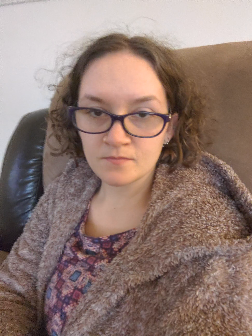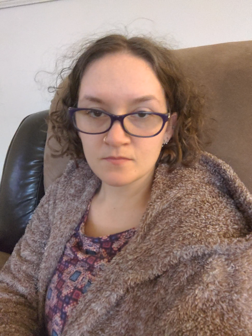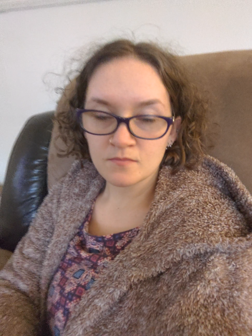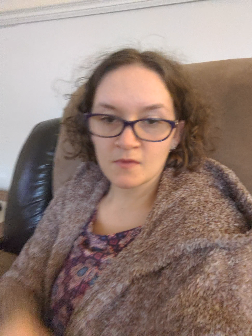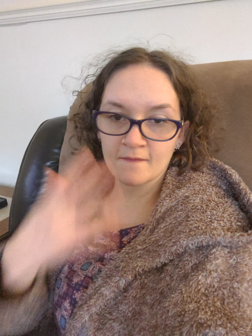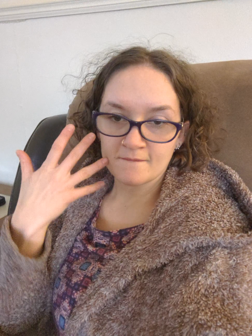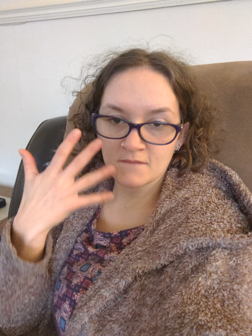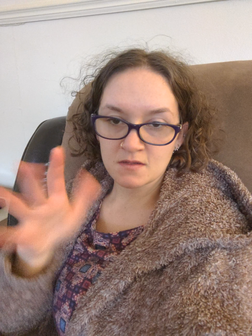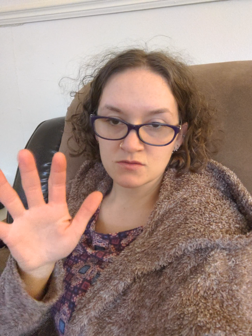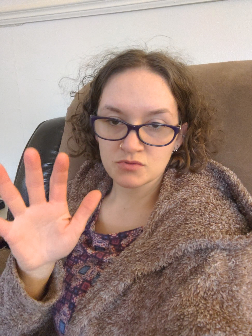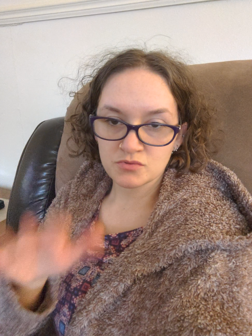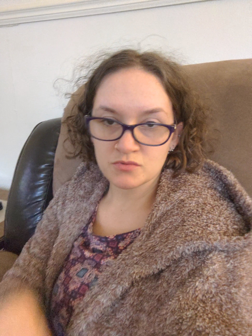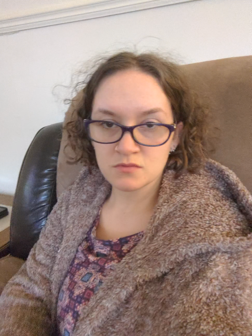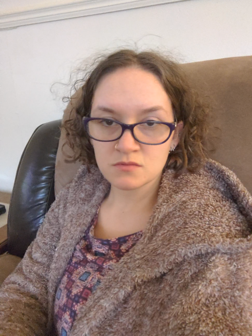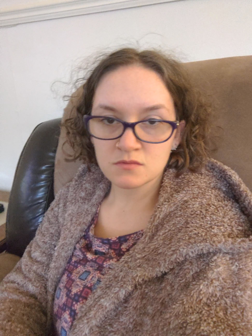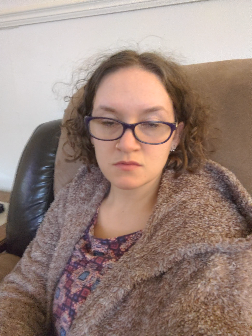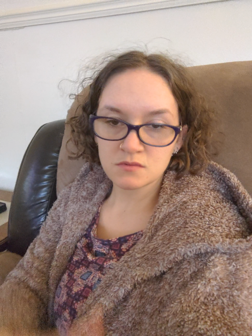finish